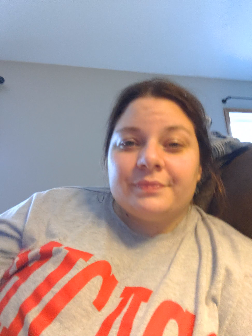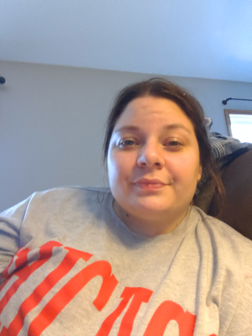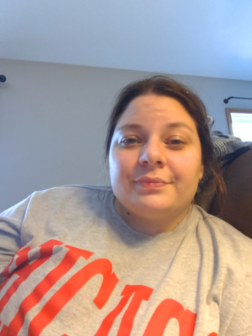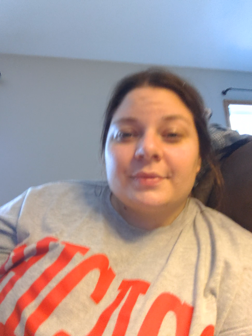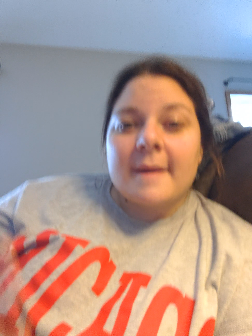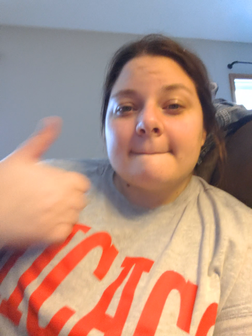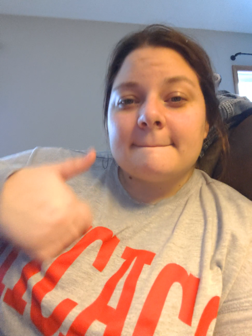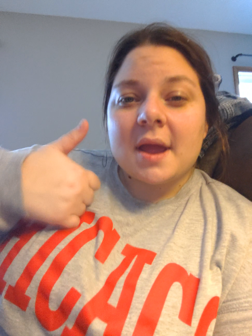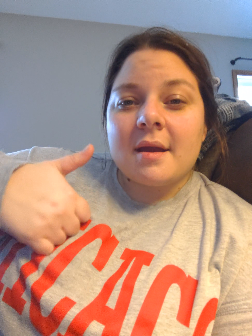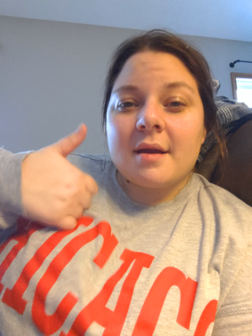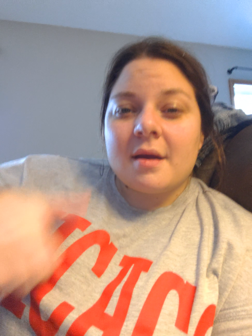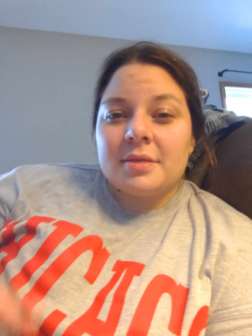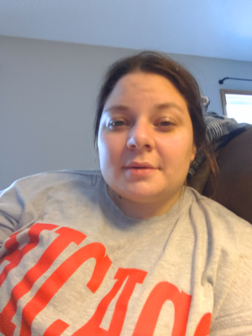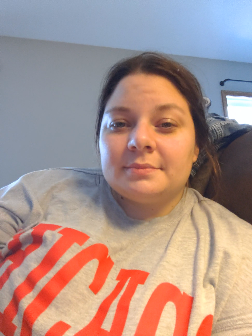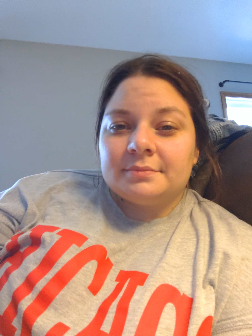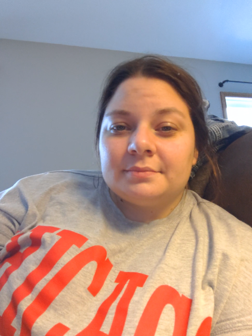bath